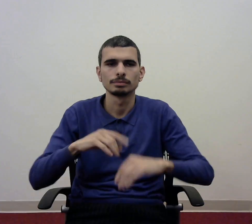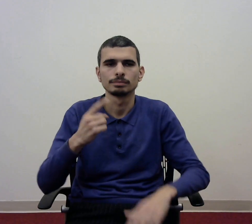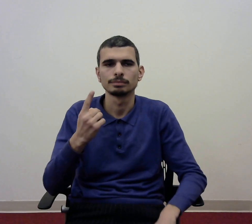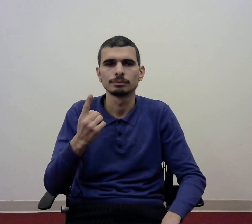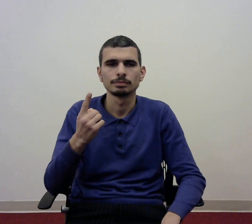1